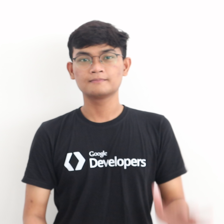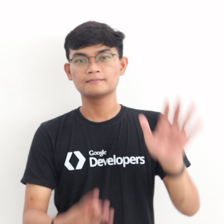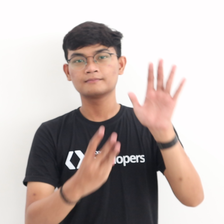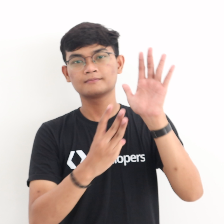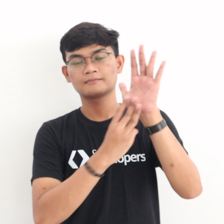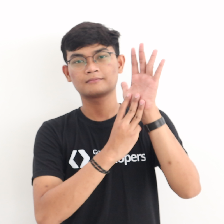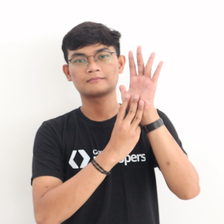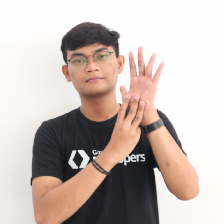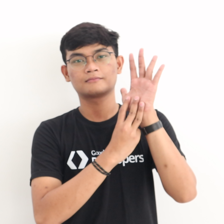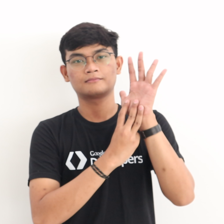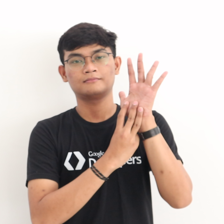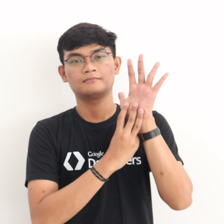M